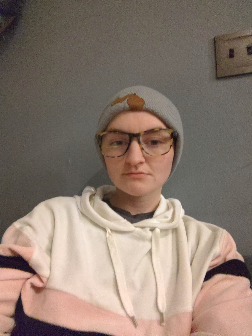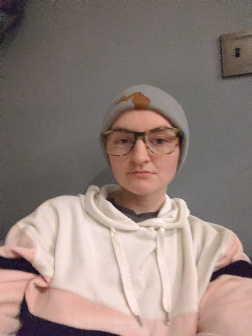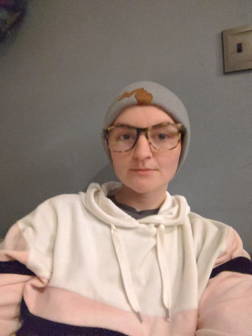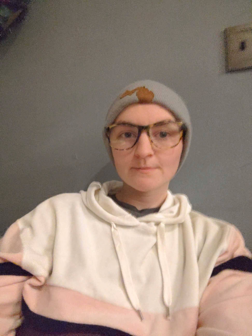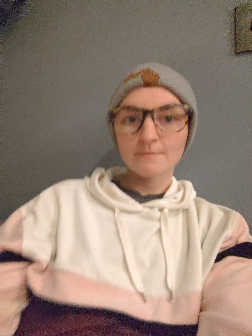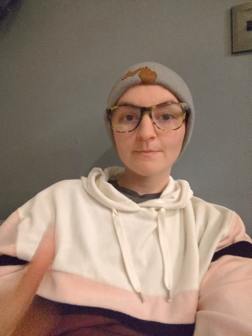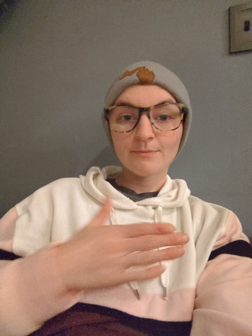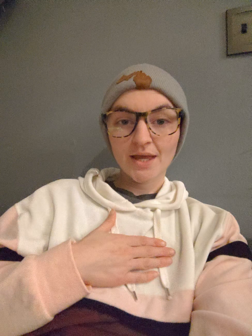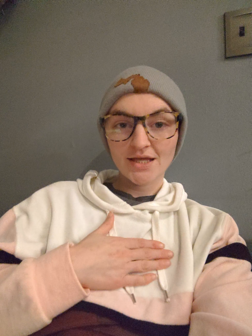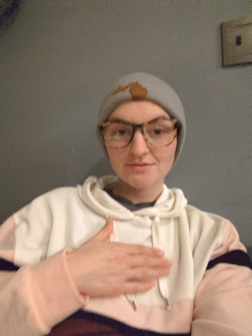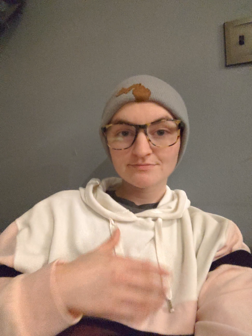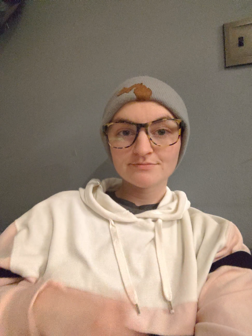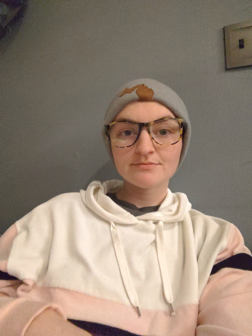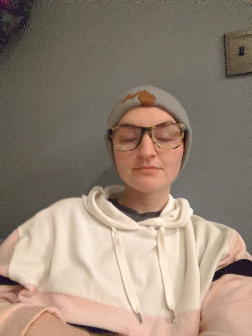my